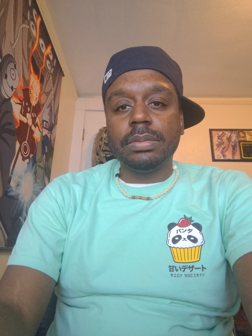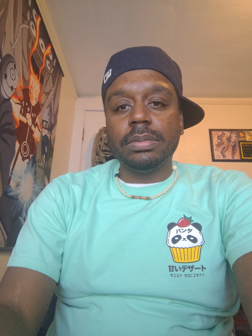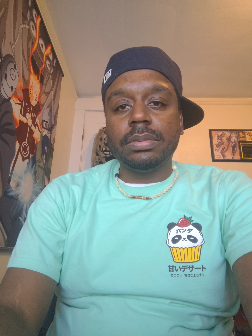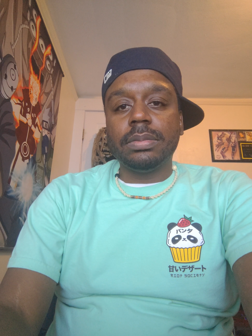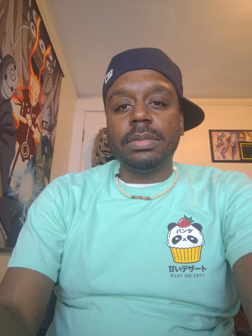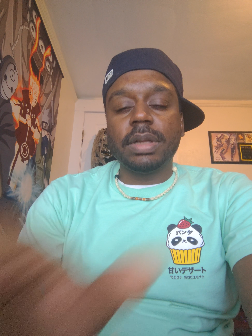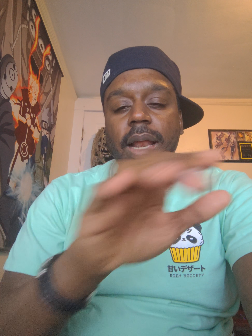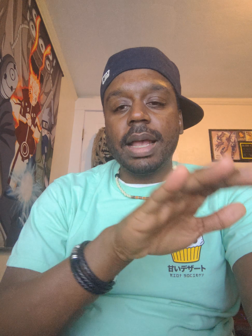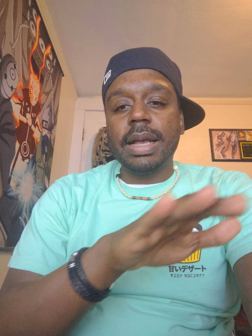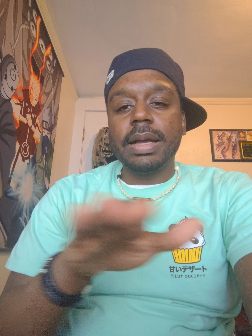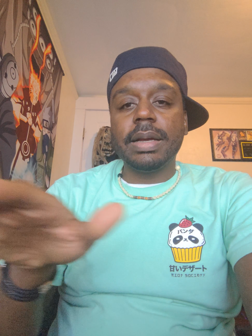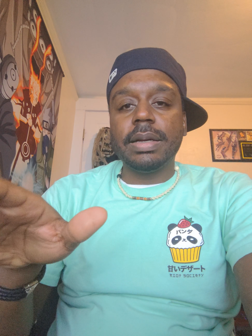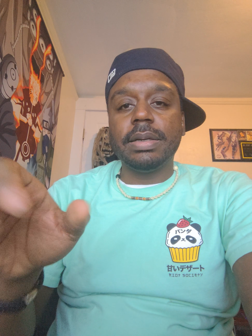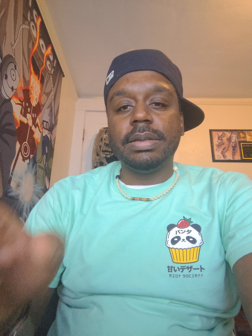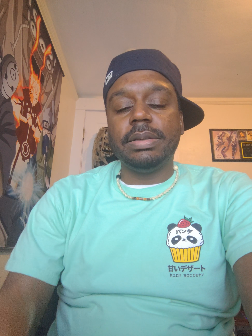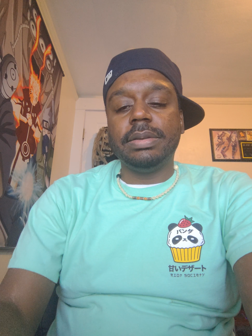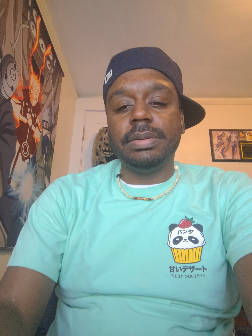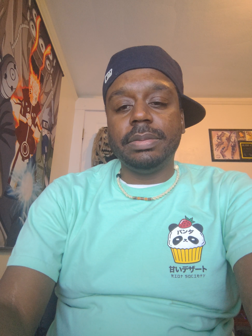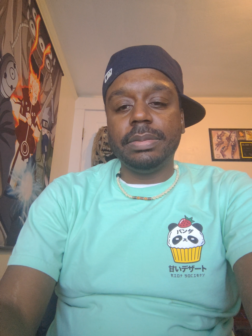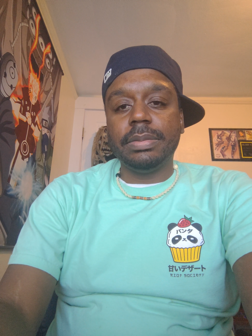clean